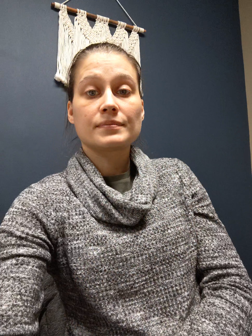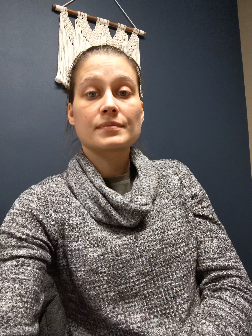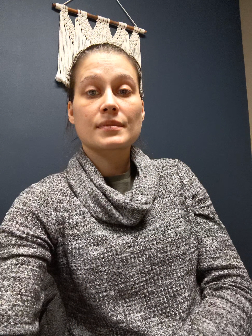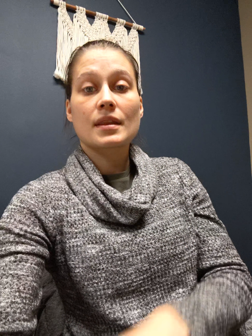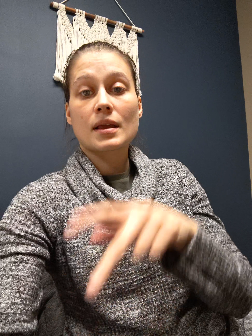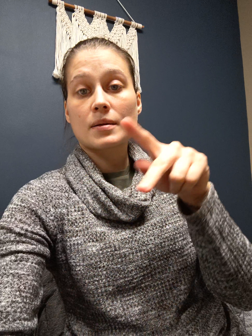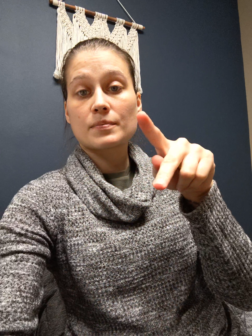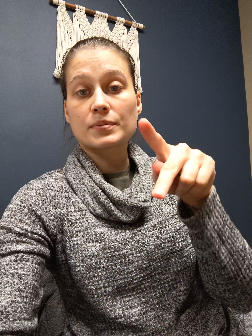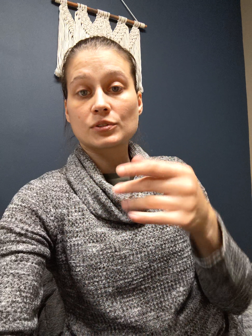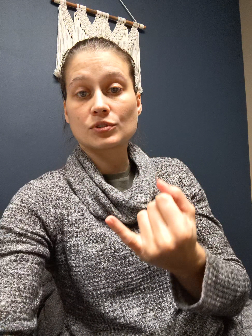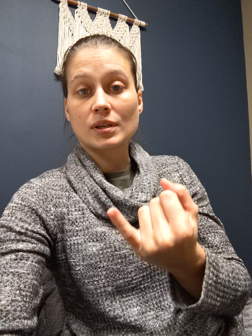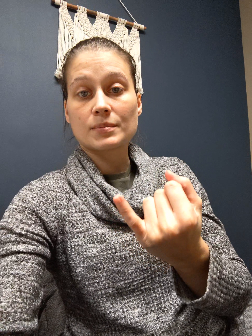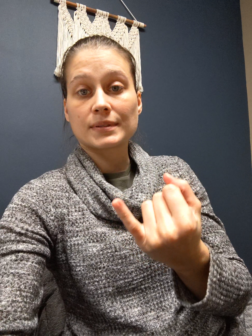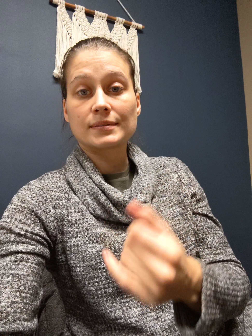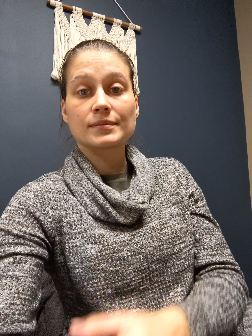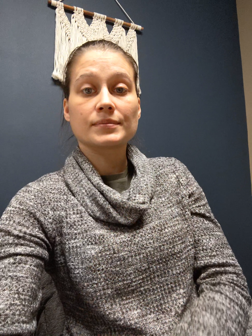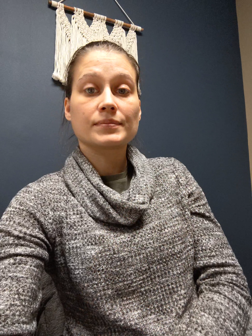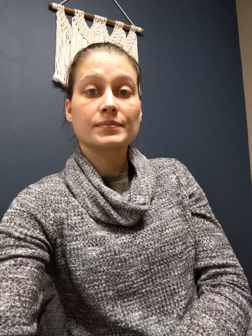pajamas